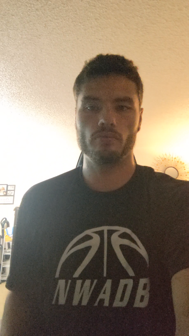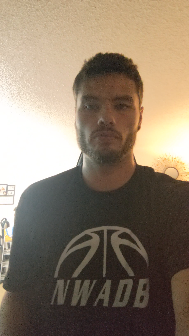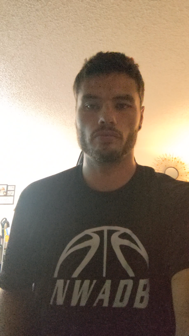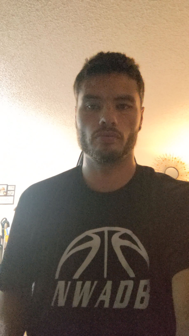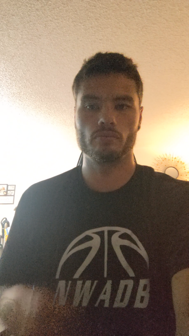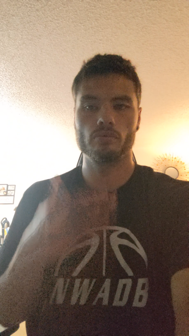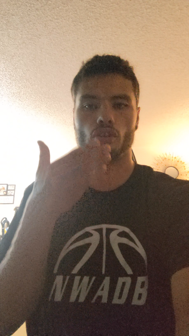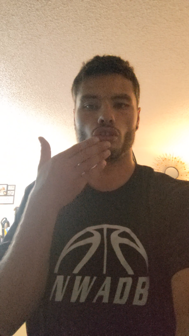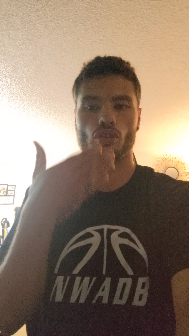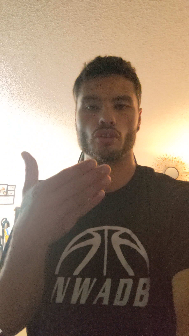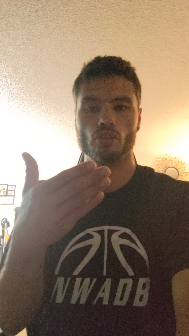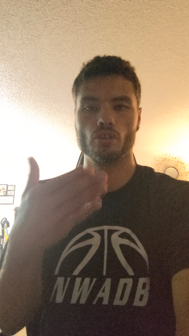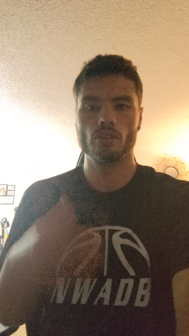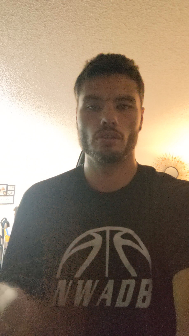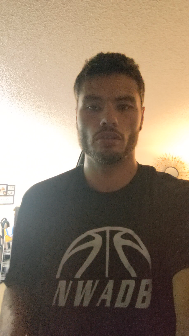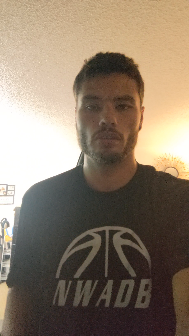good